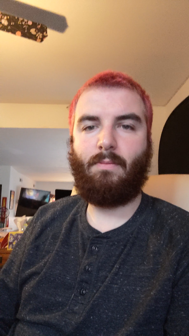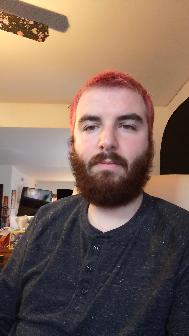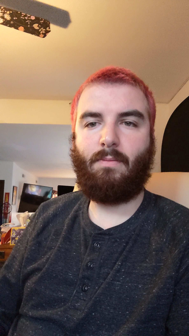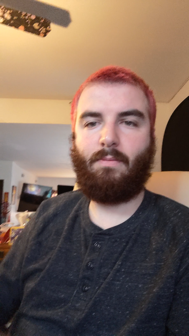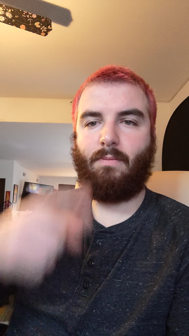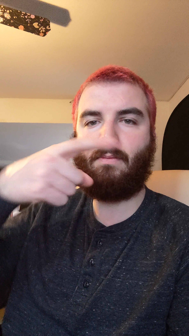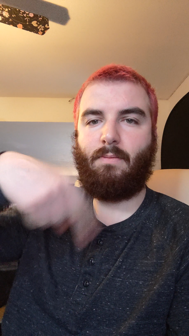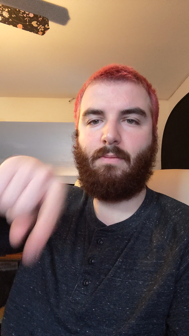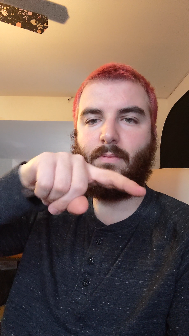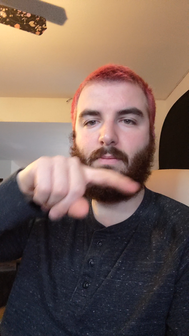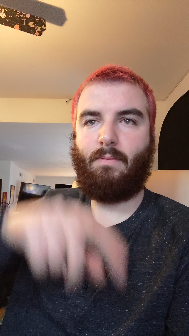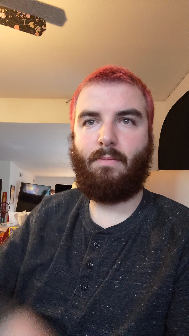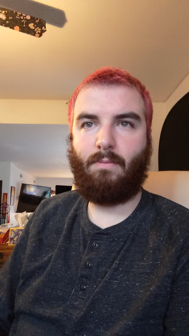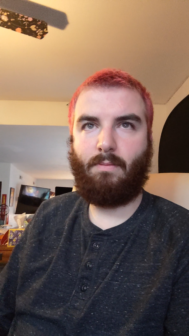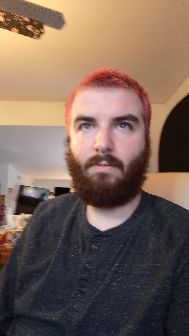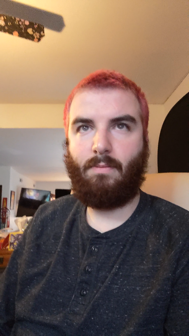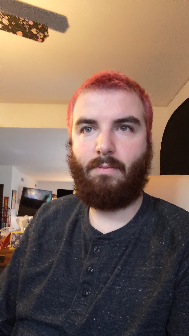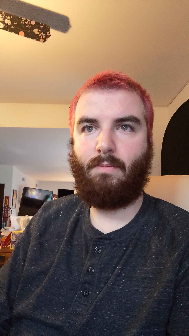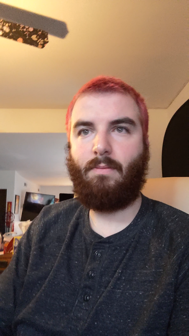around